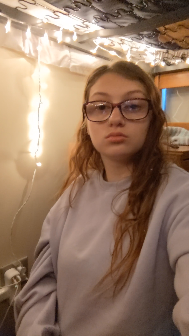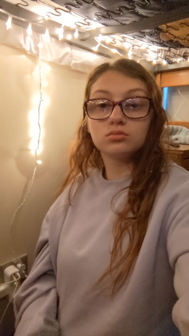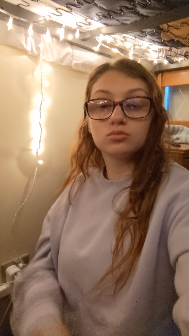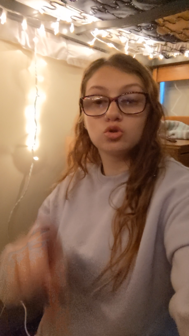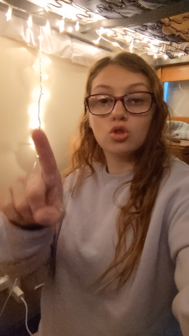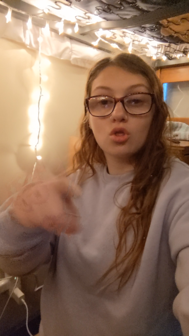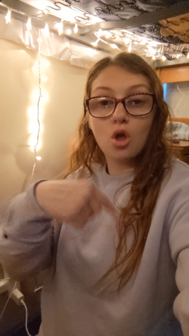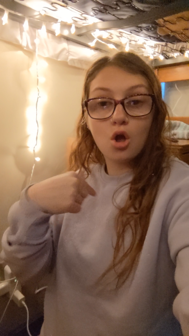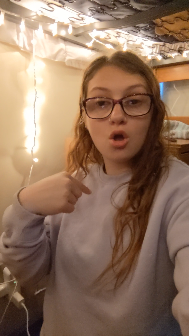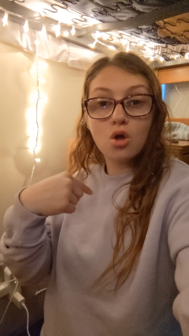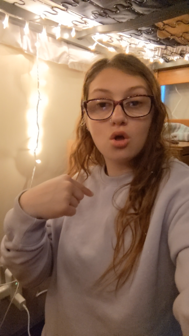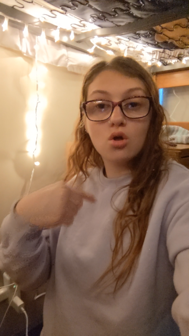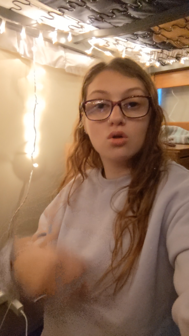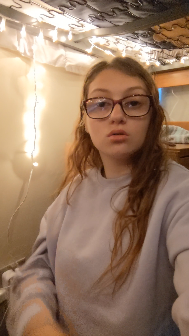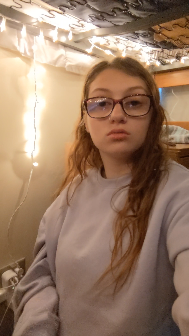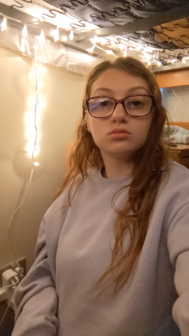long